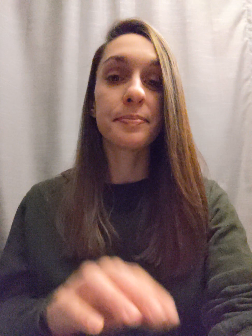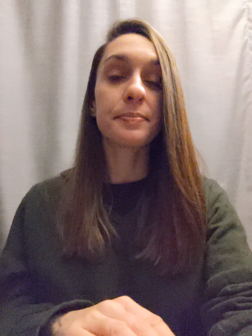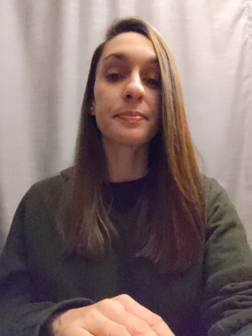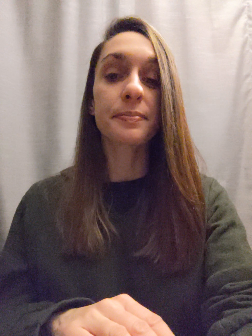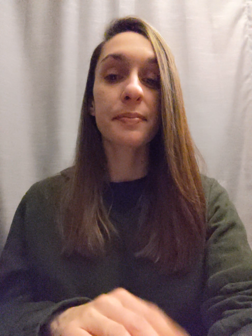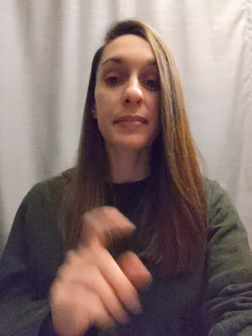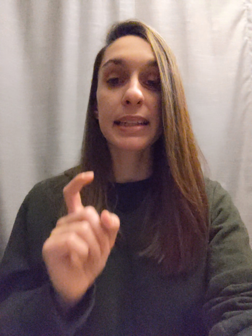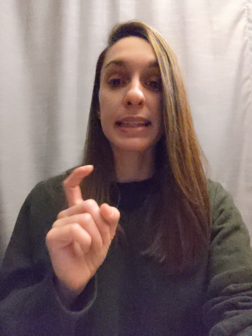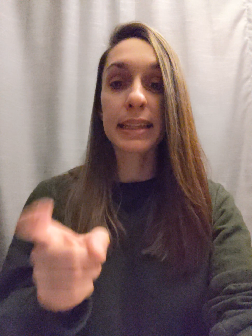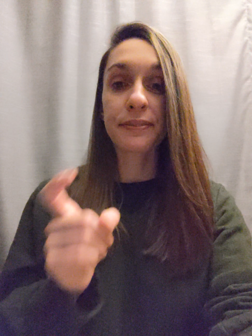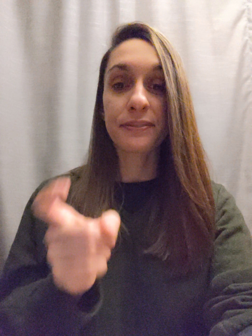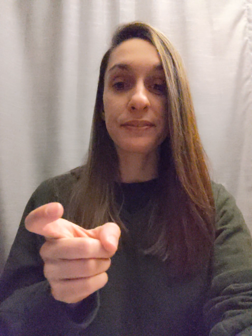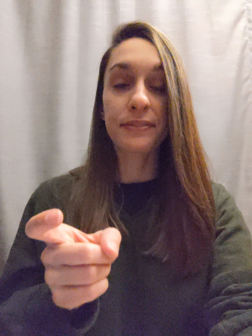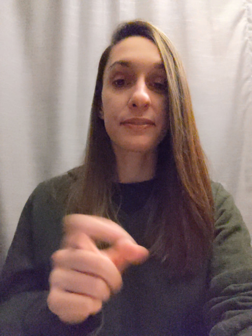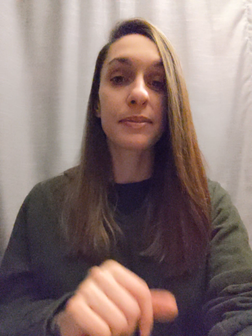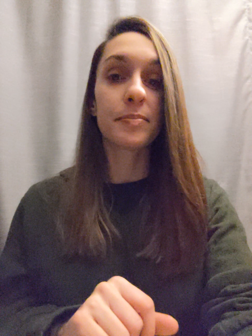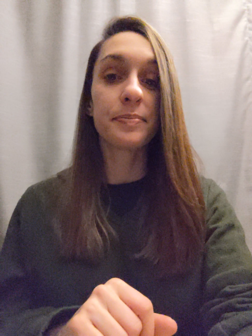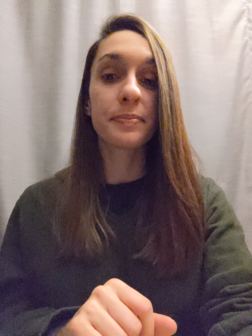gift